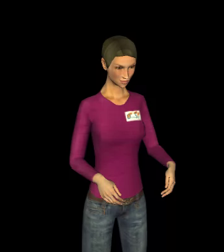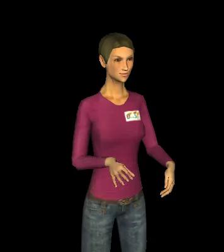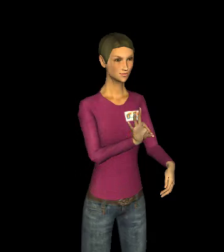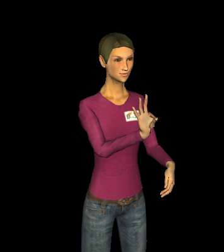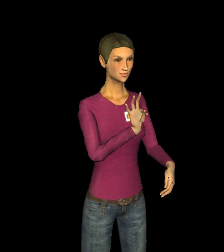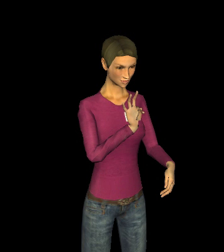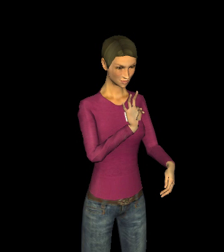دعوة